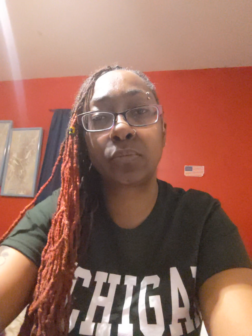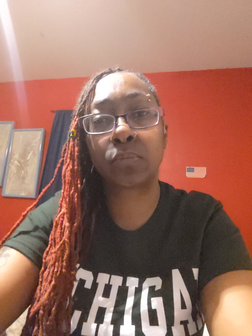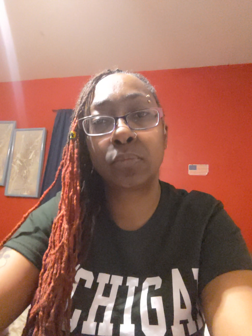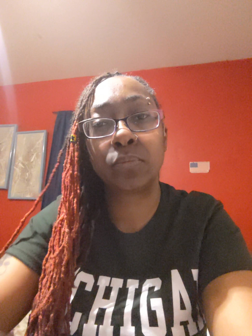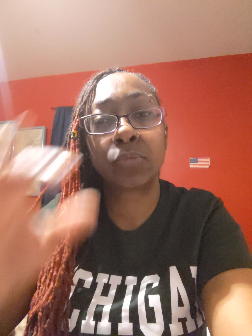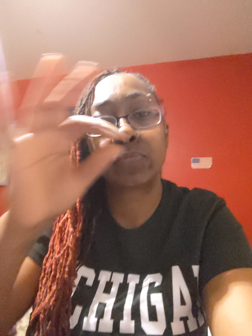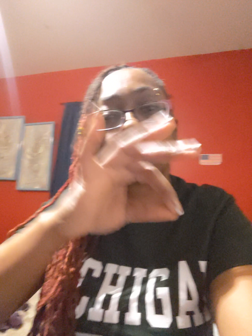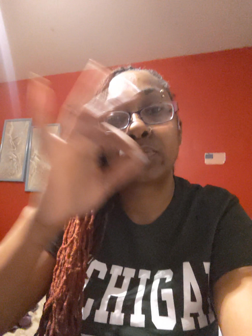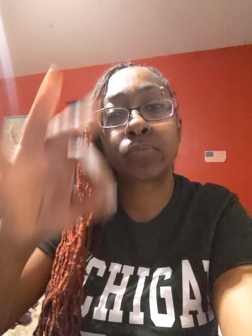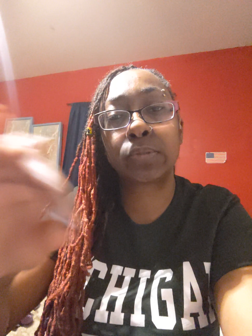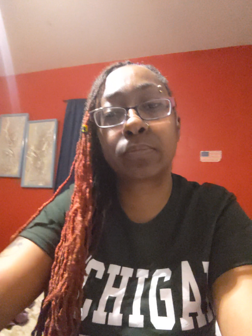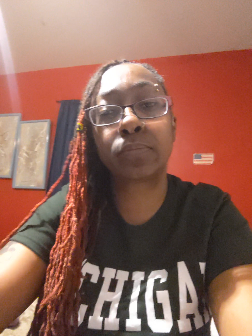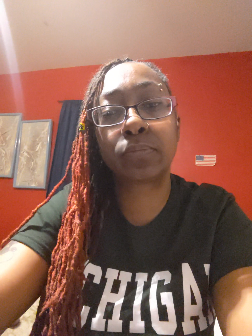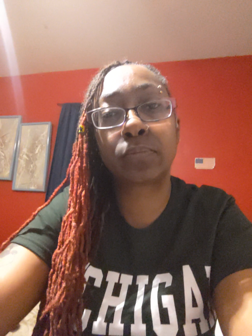french fries